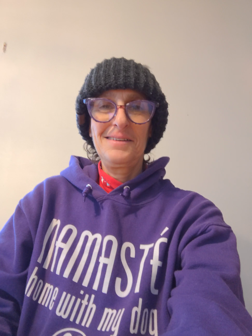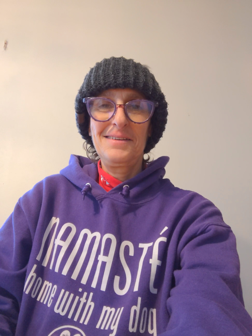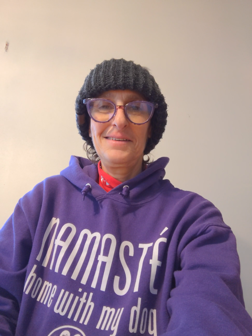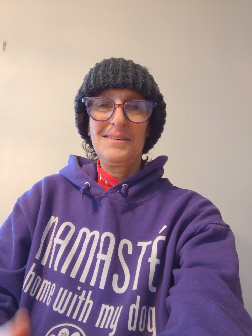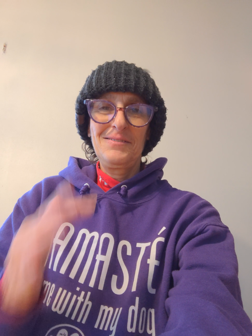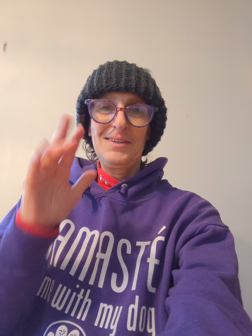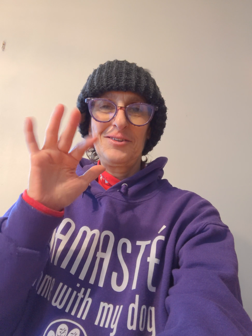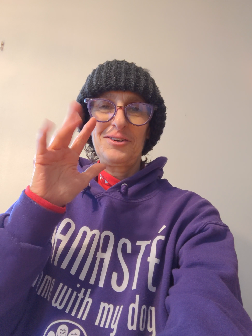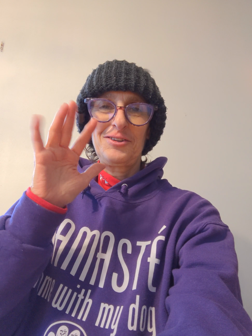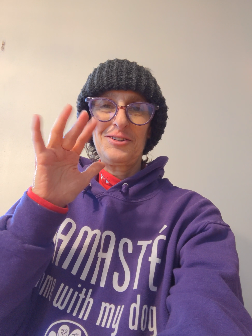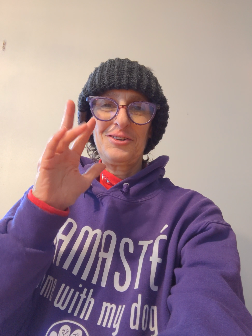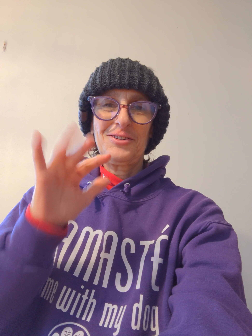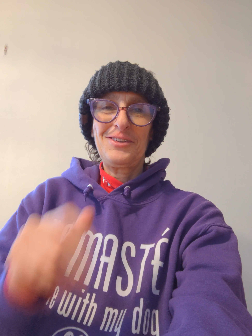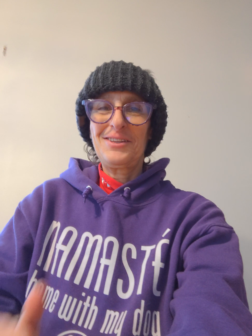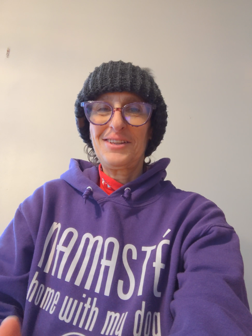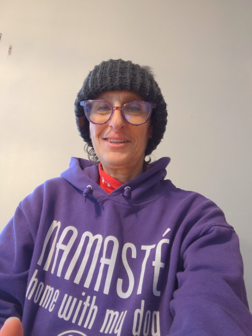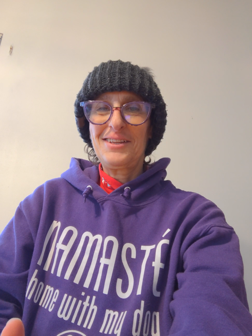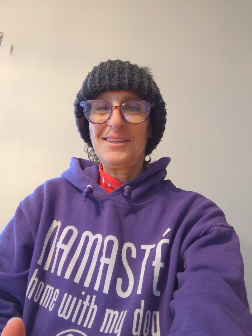finger